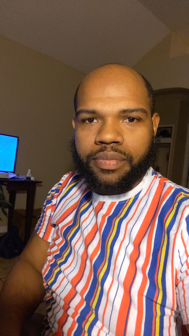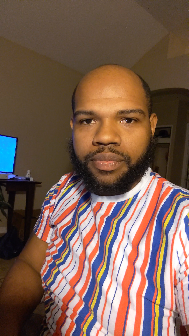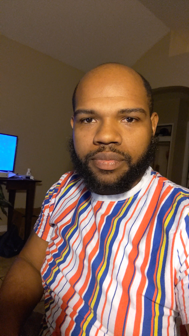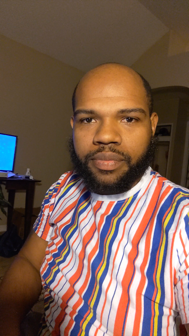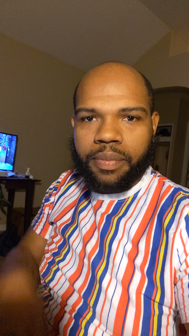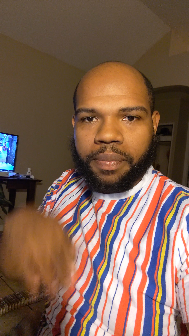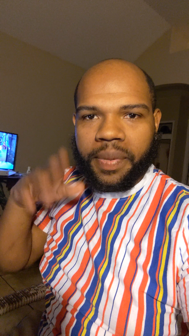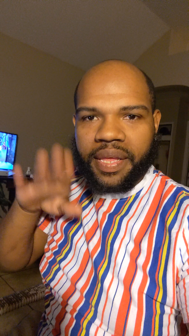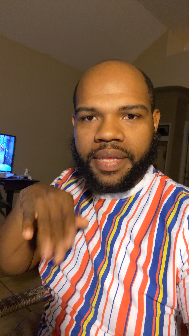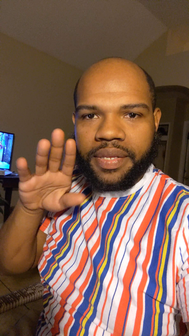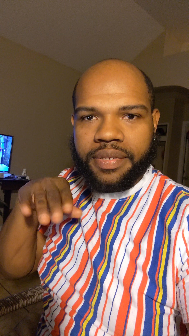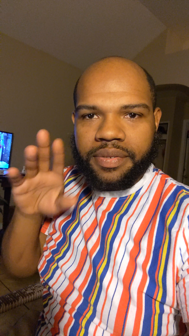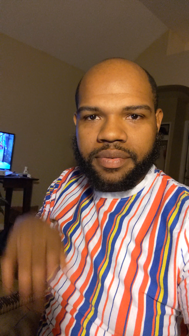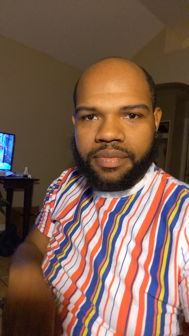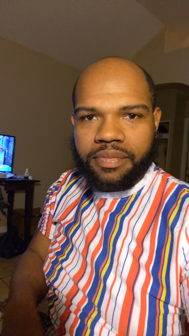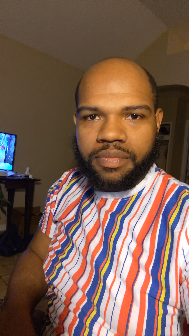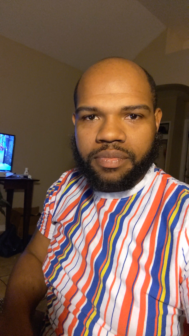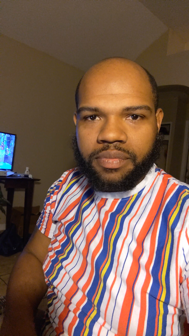paint